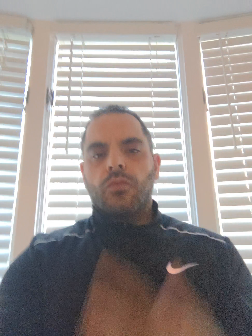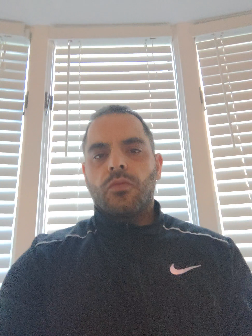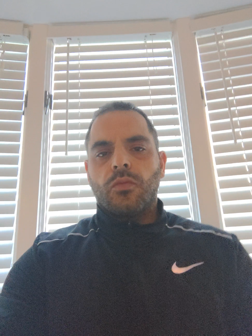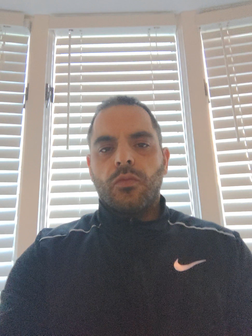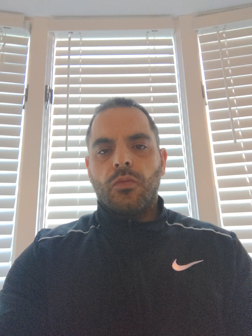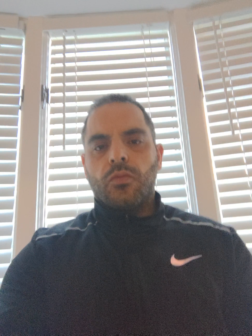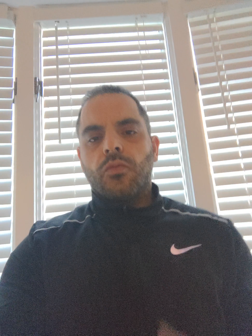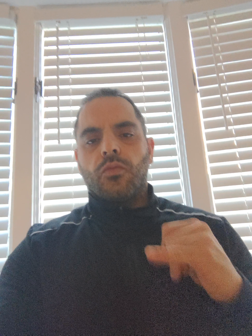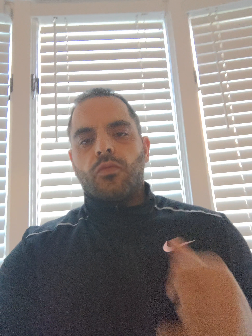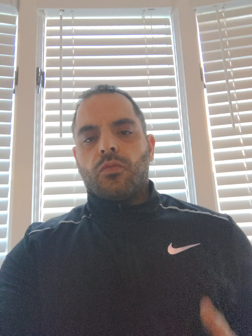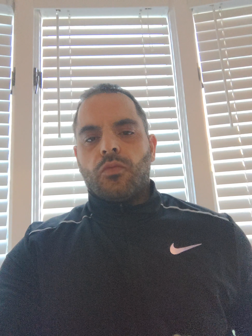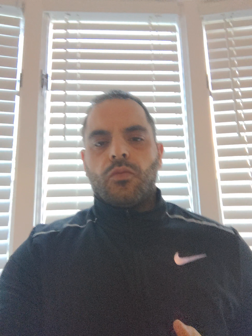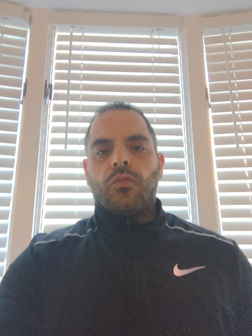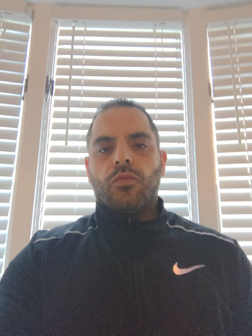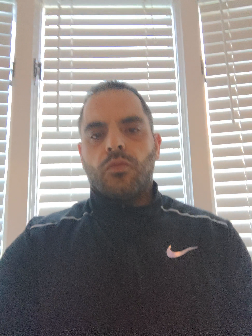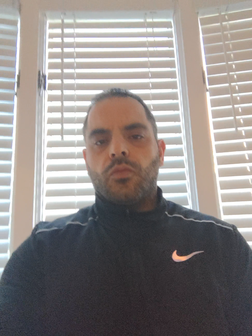pajamas